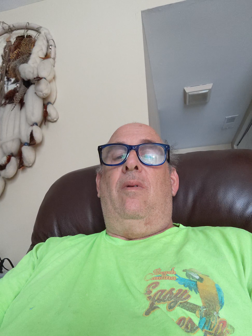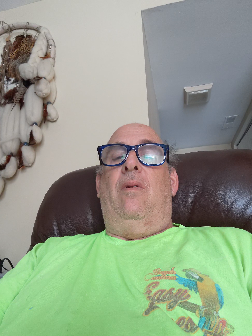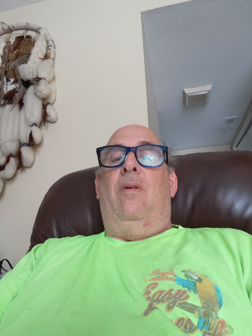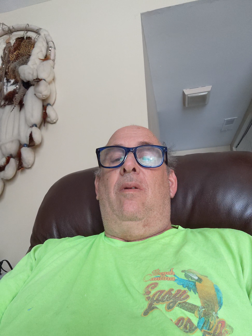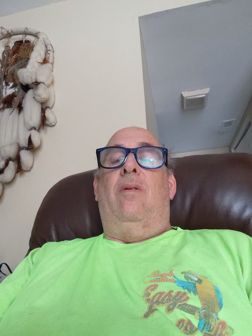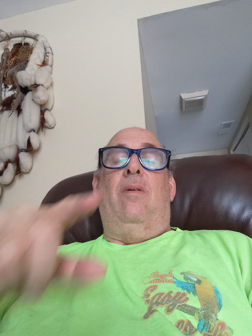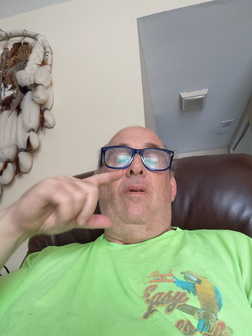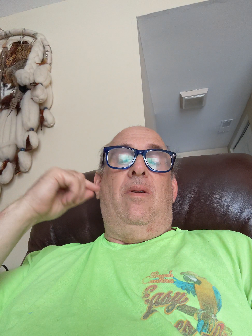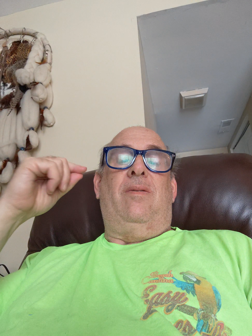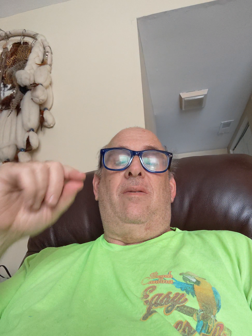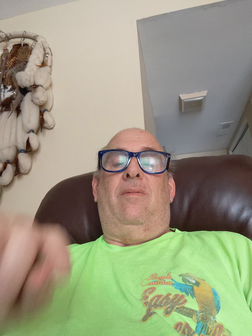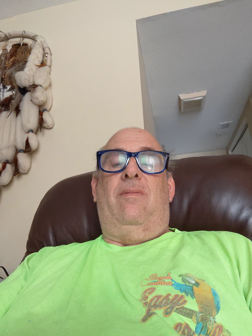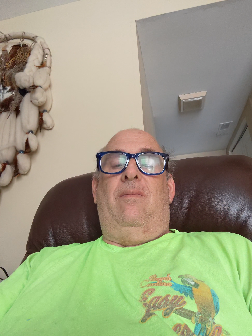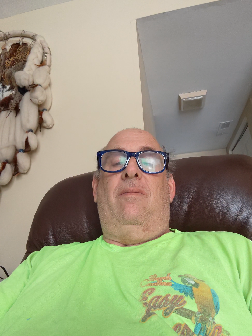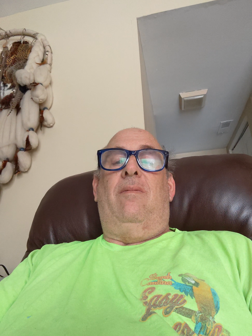cat